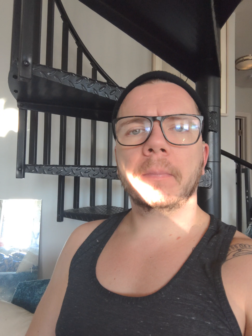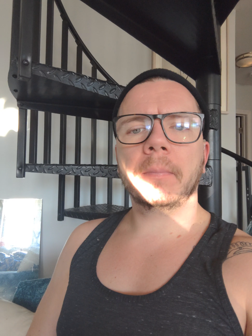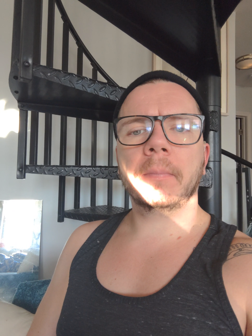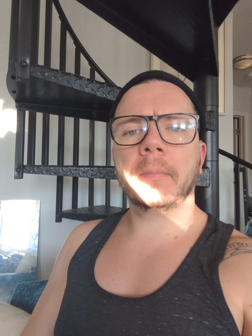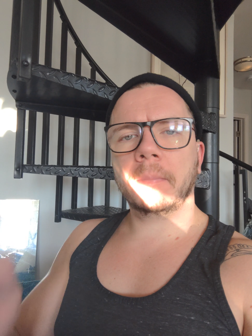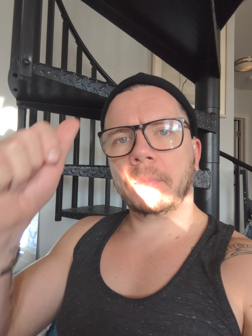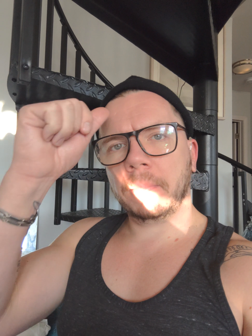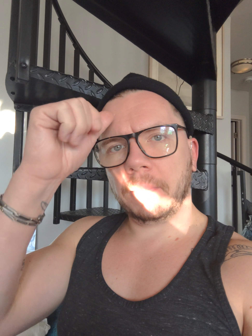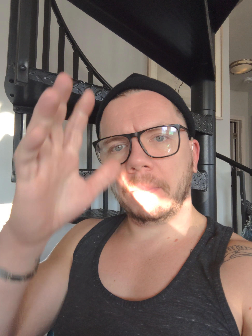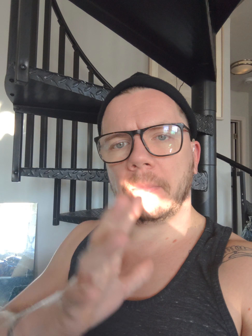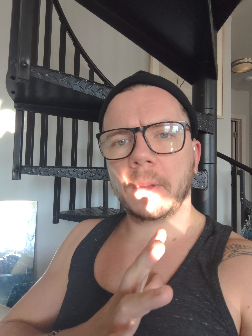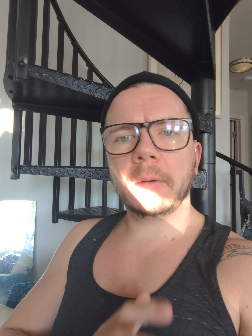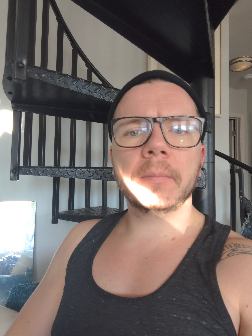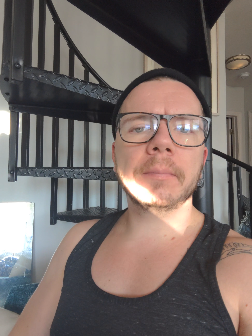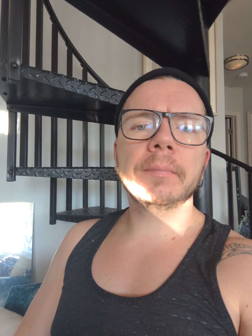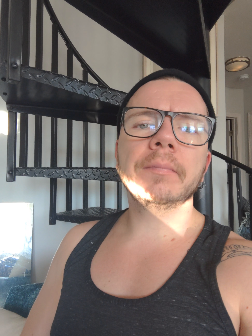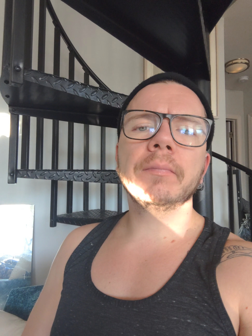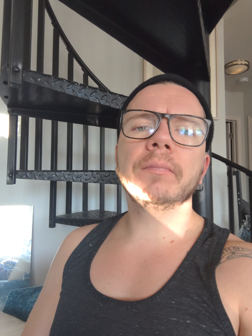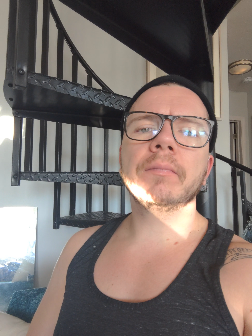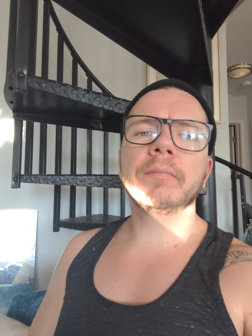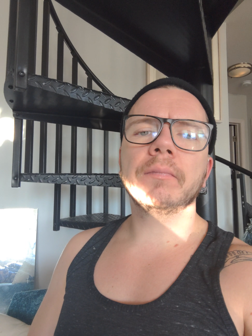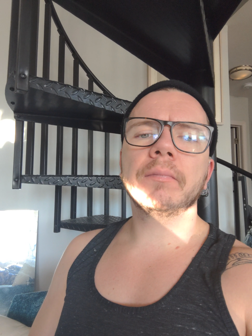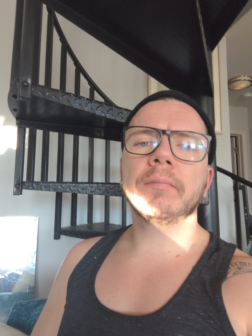man